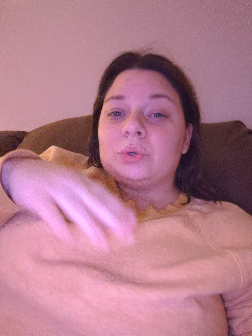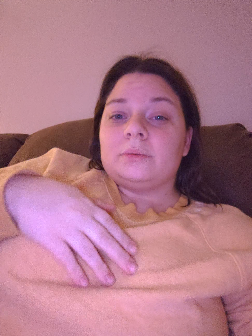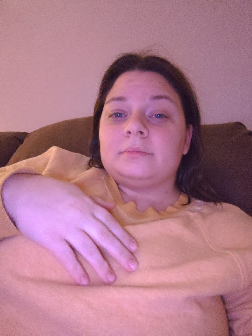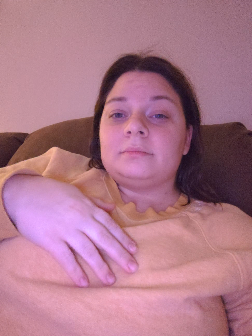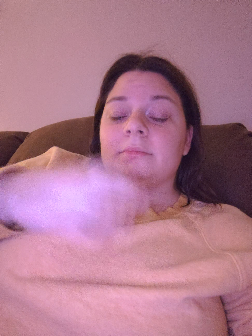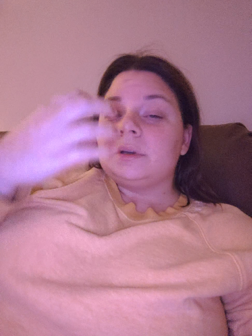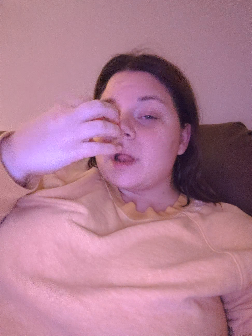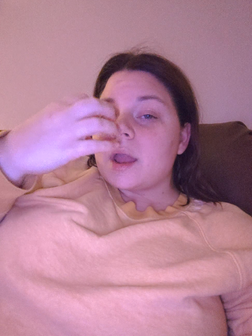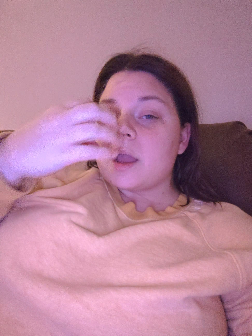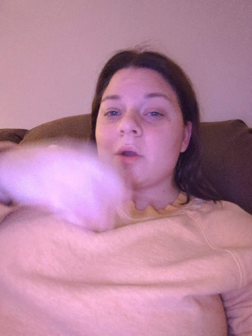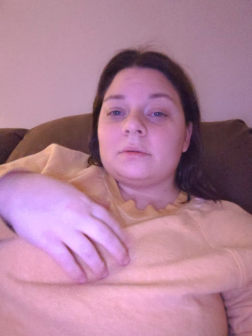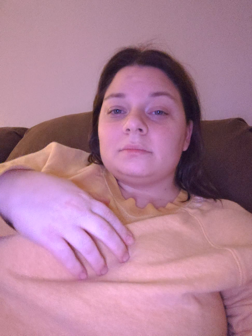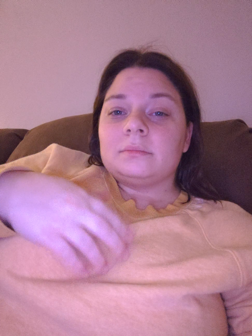clown